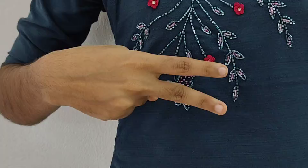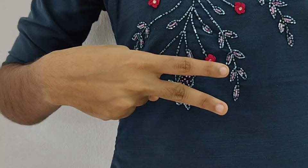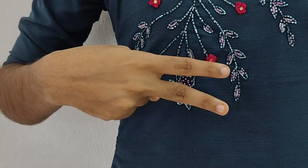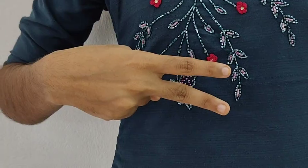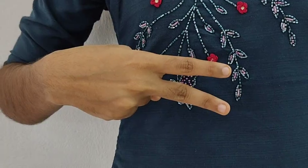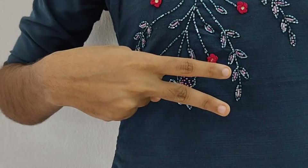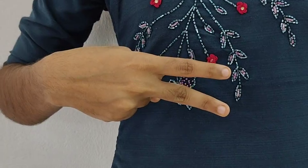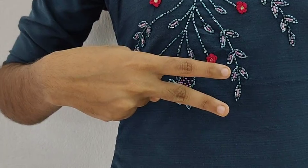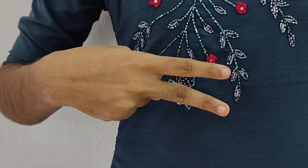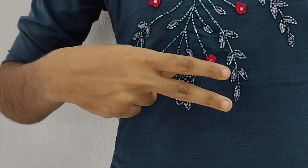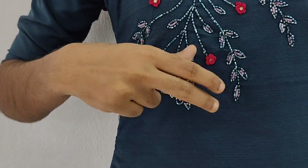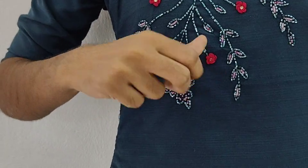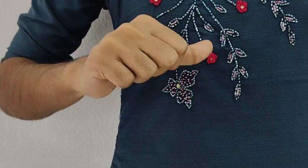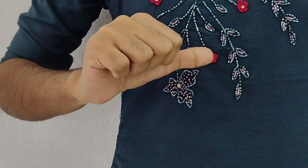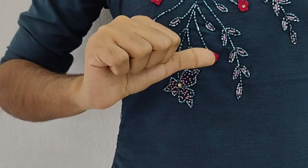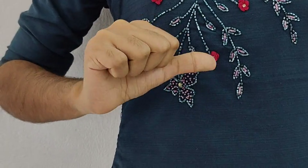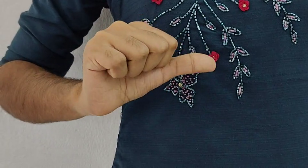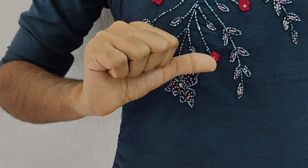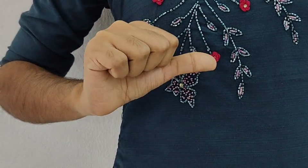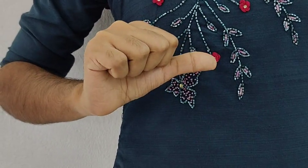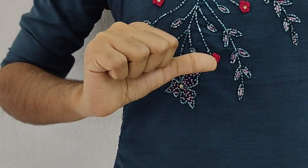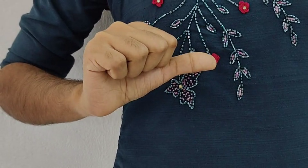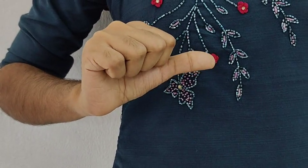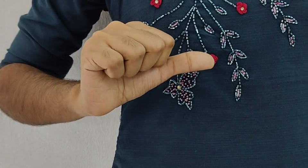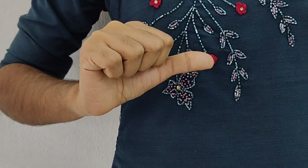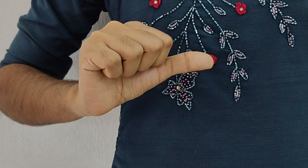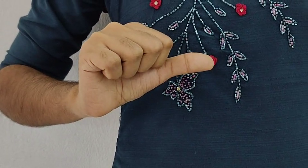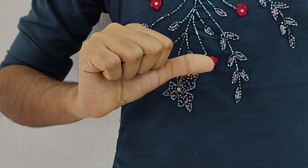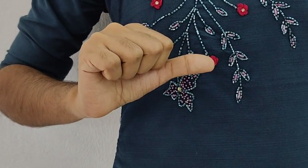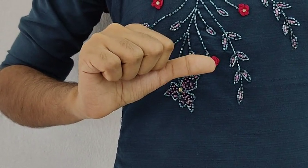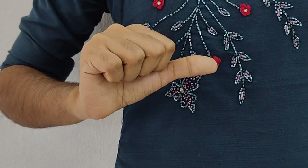ഐ